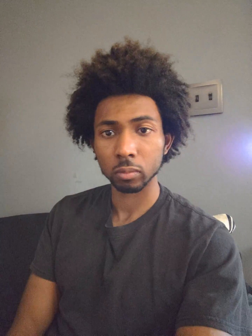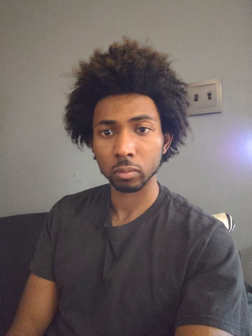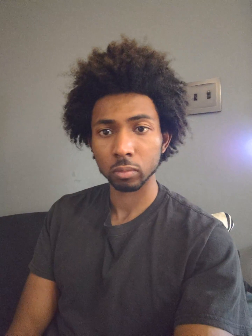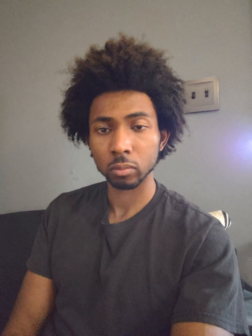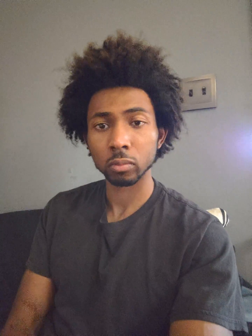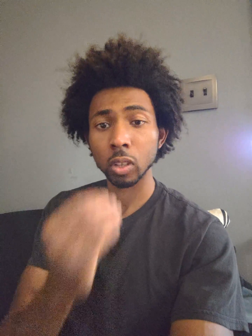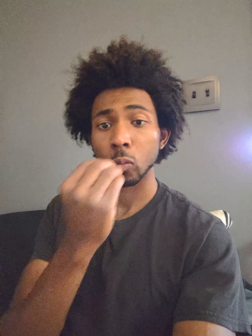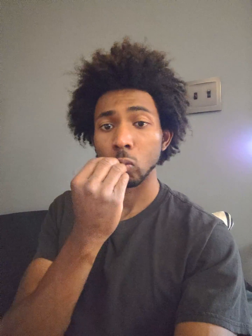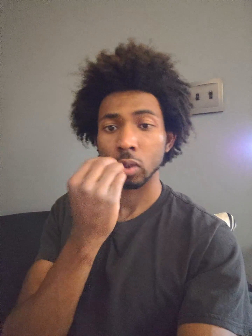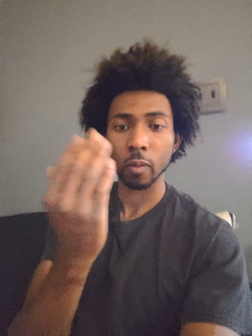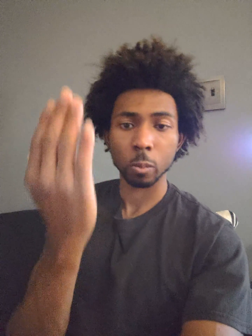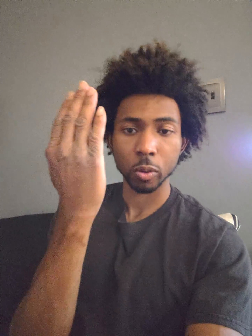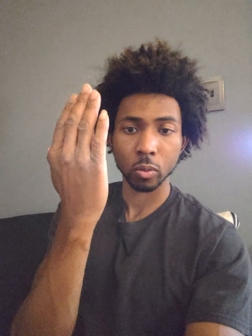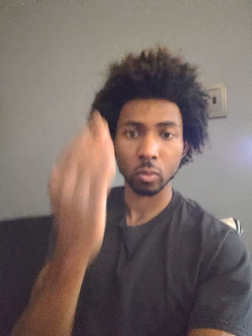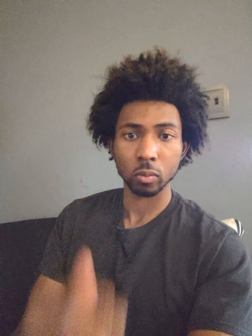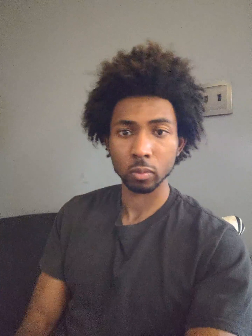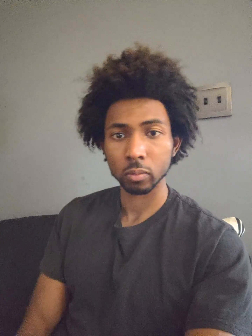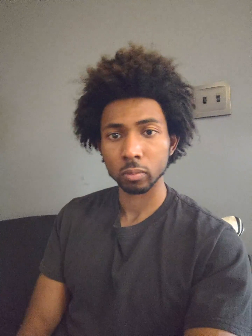breakfast